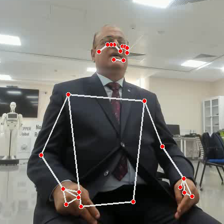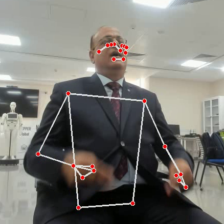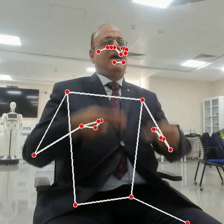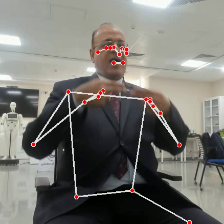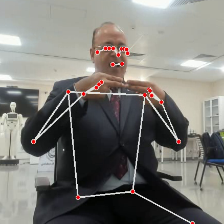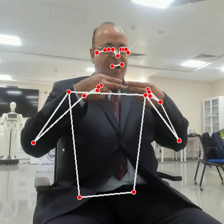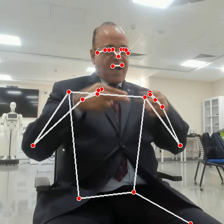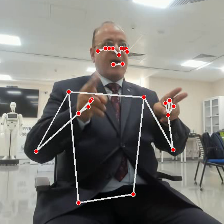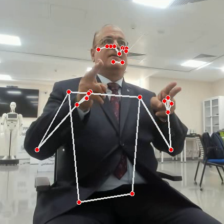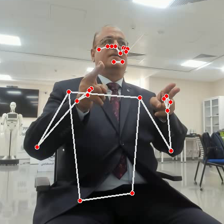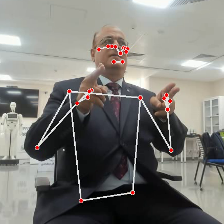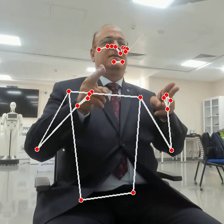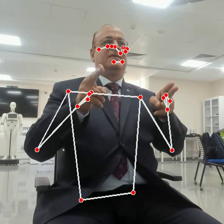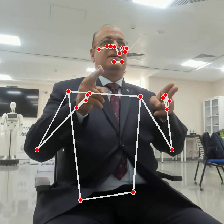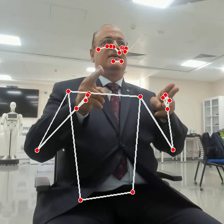mashy